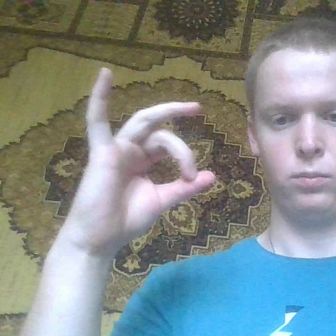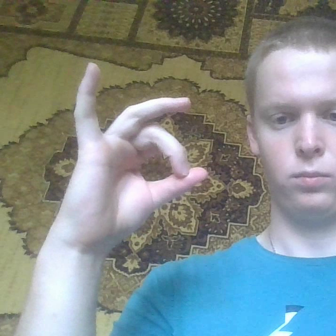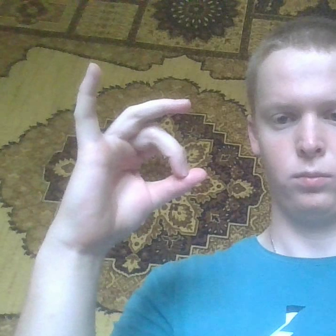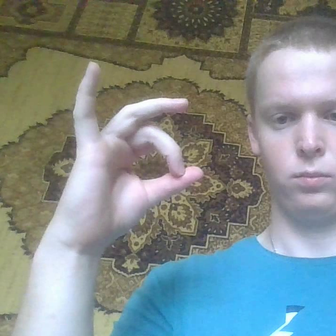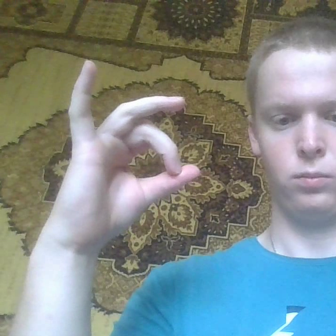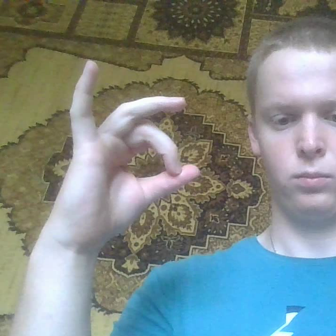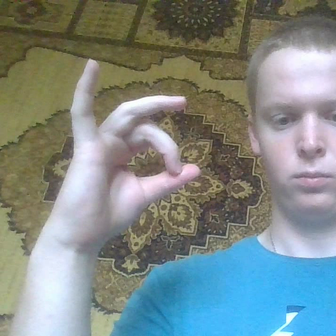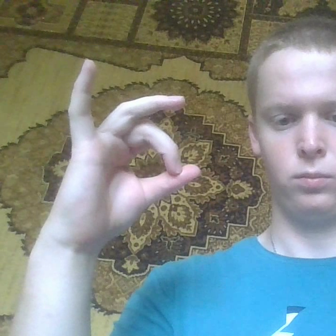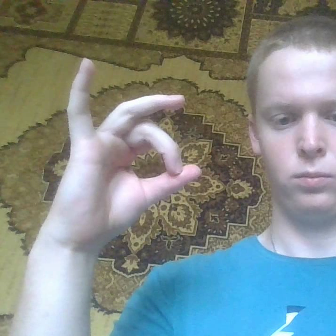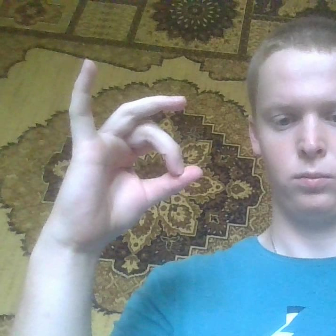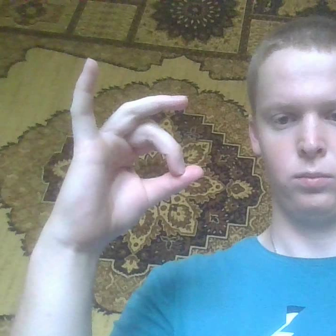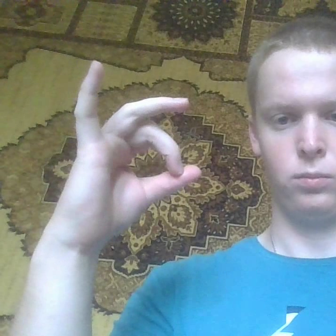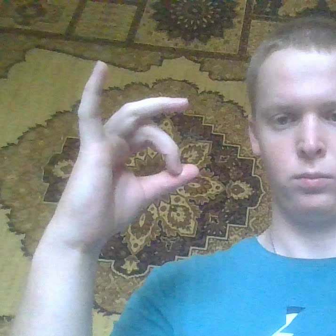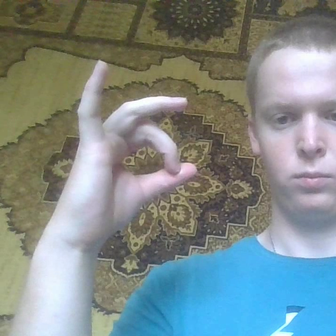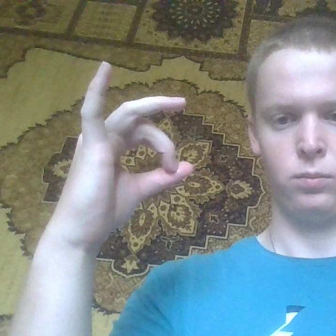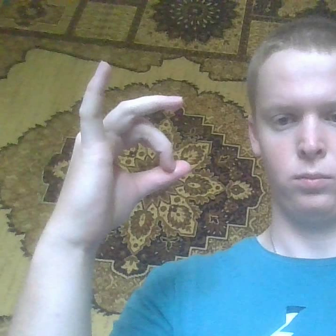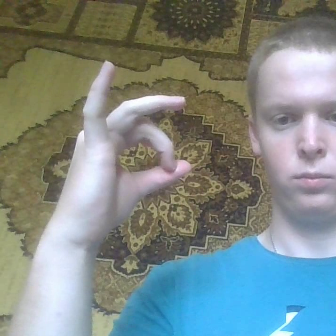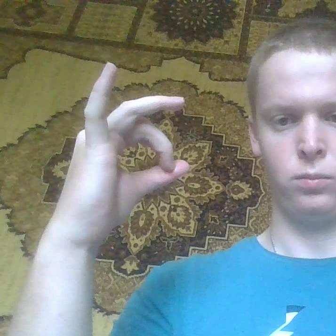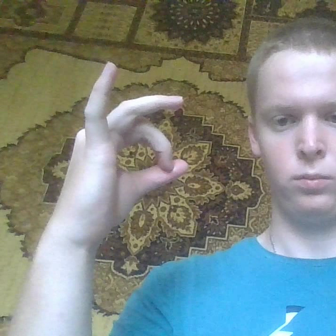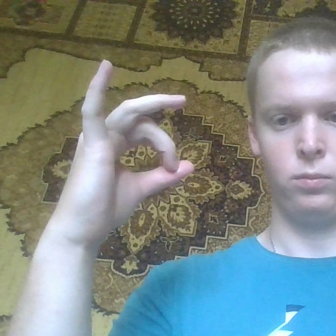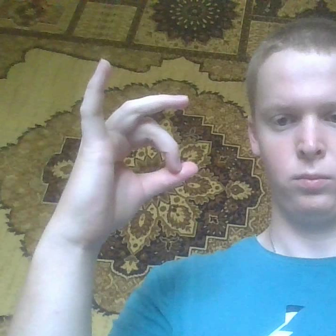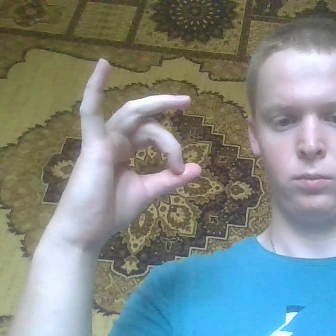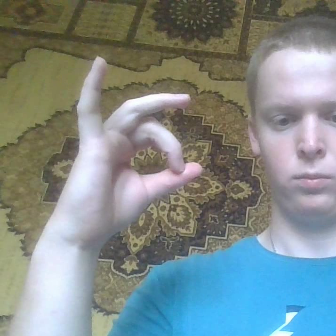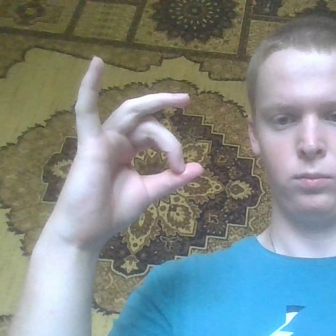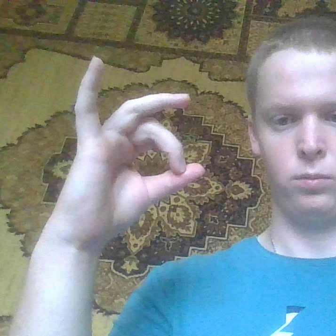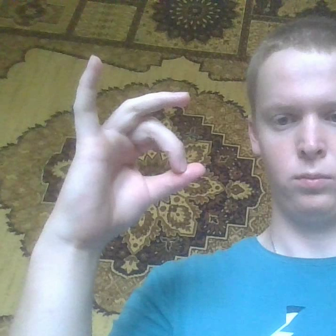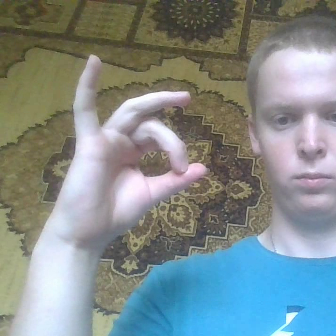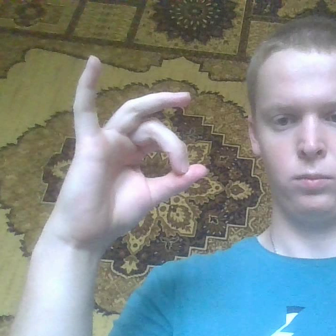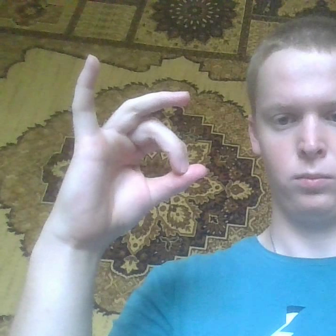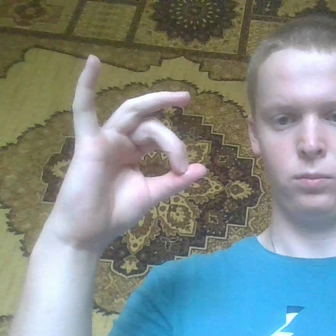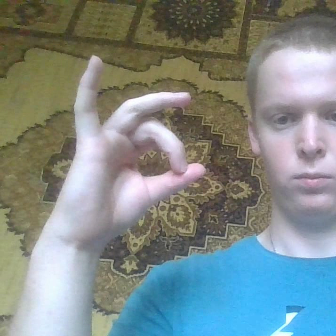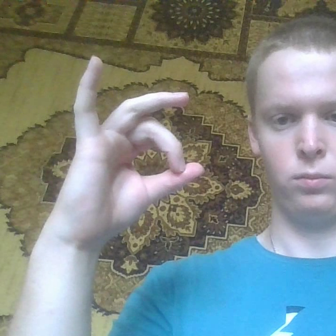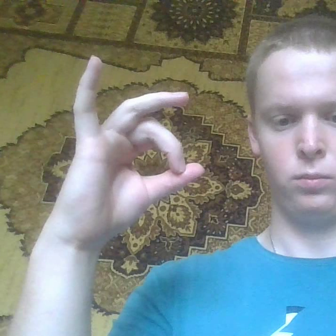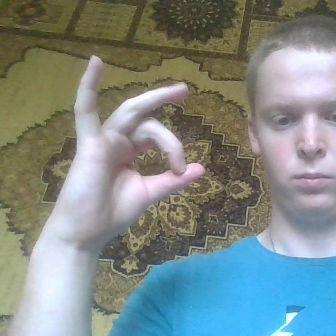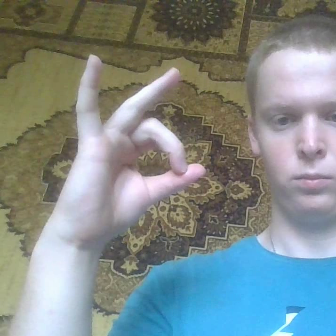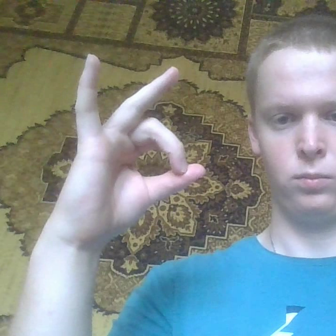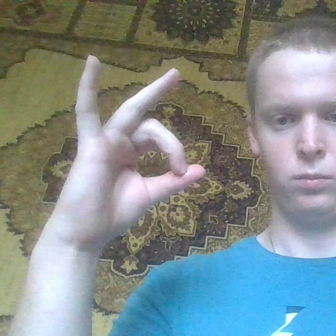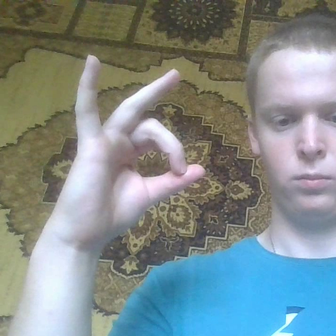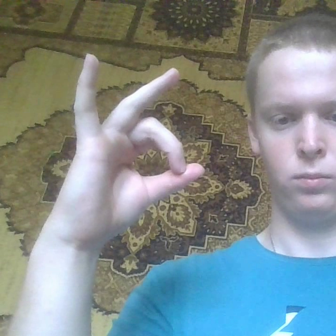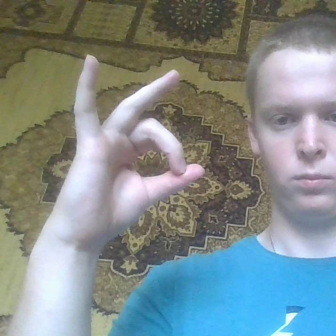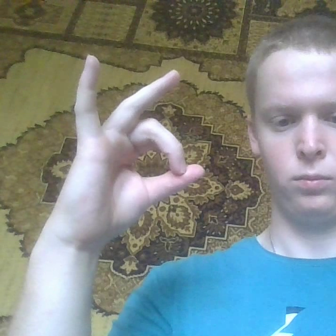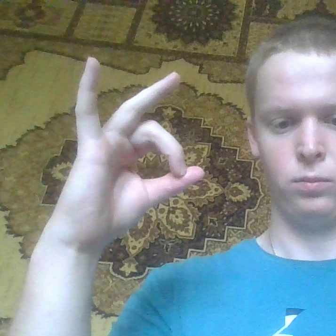И